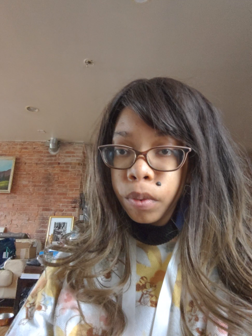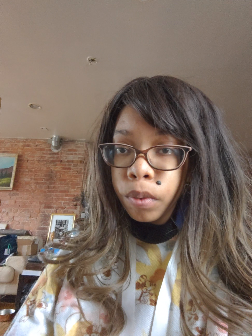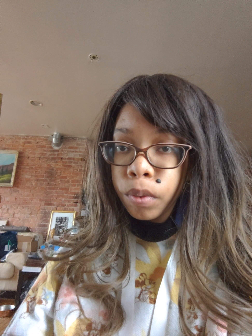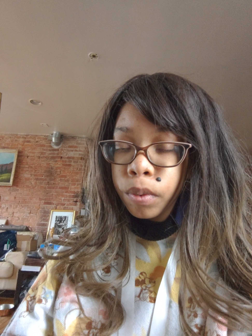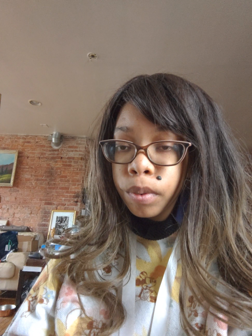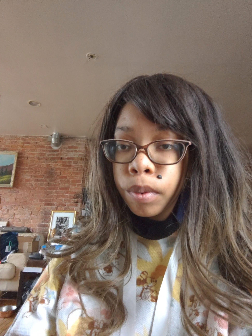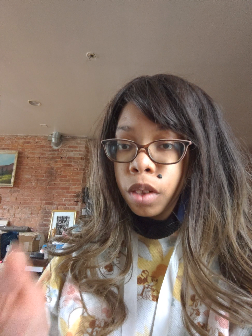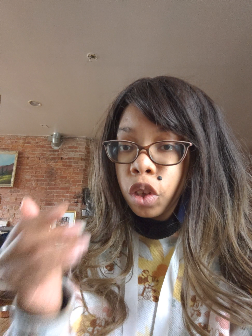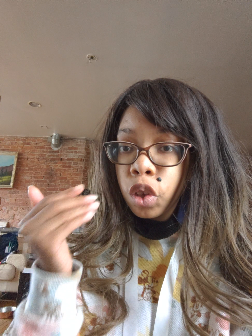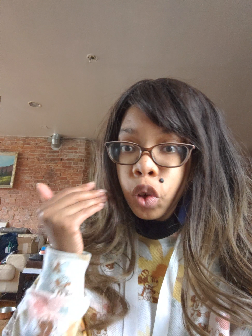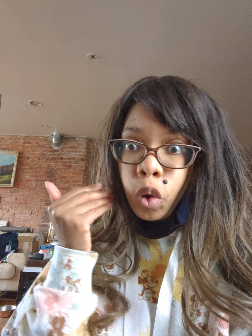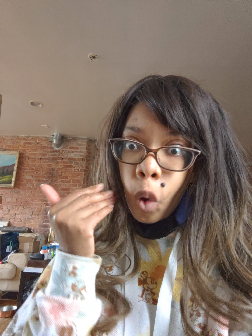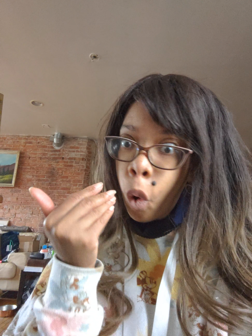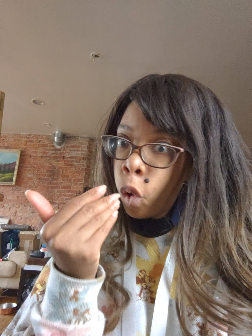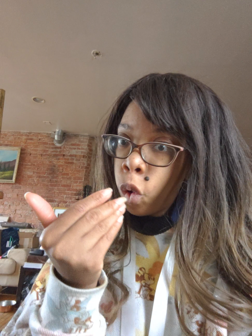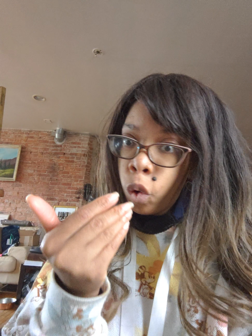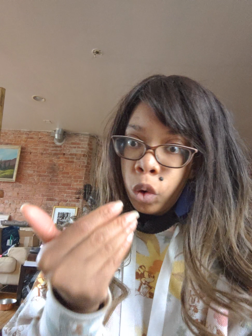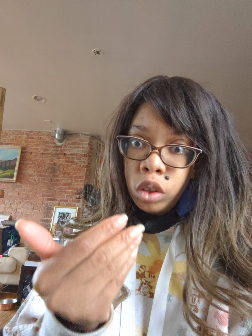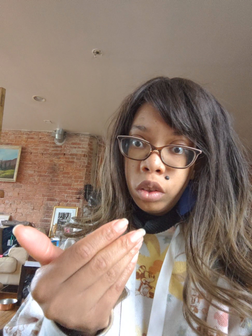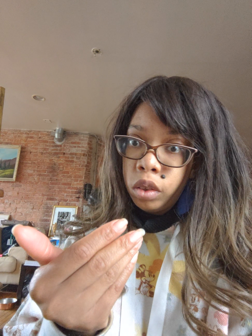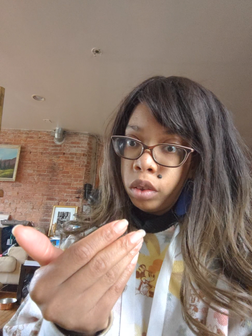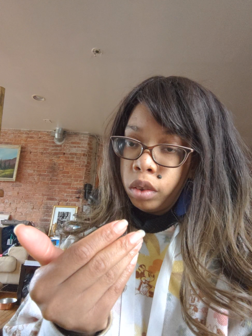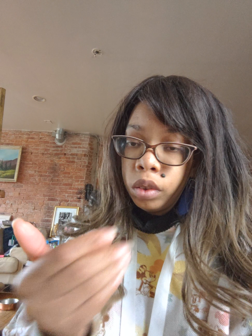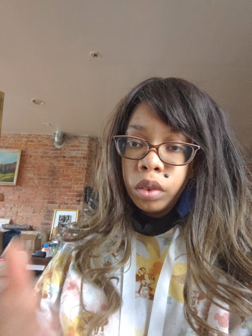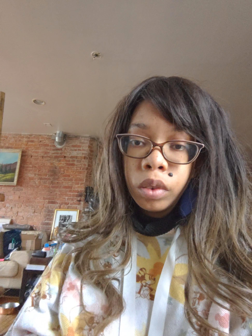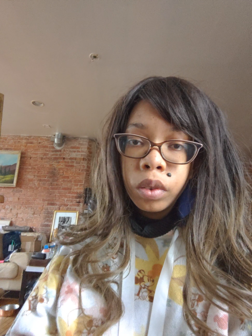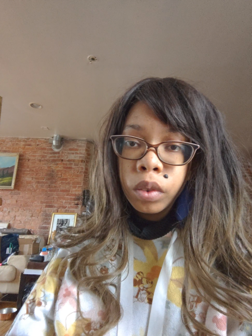close